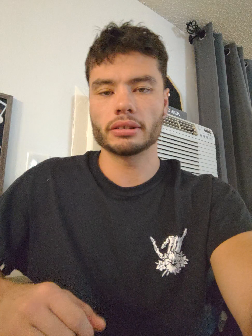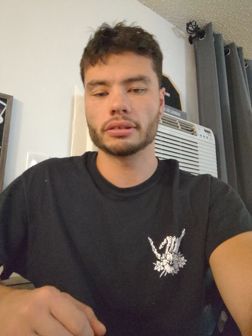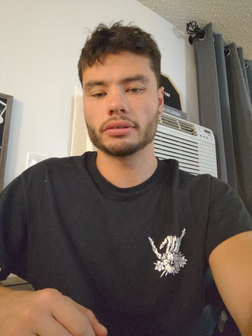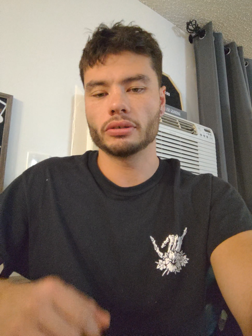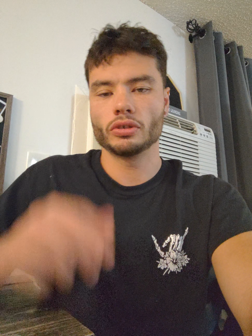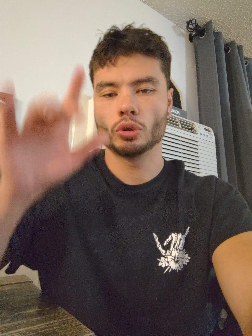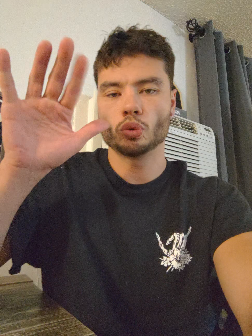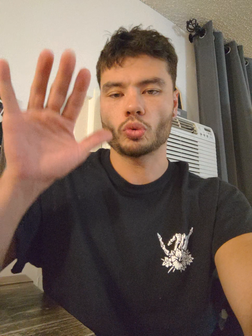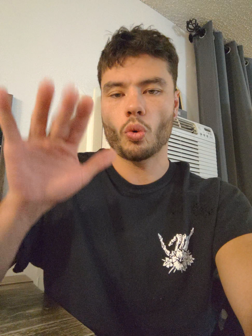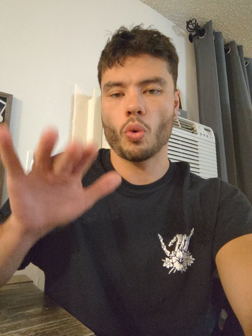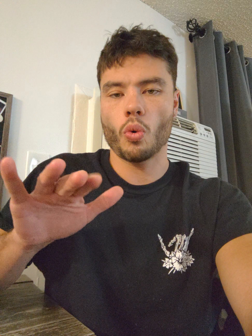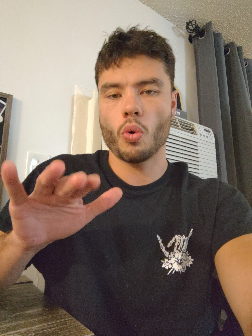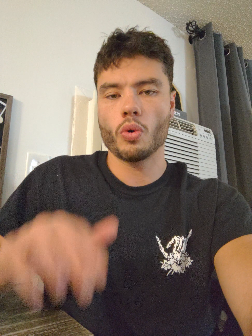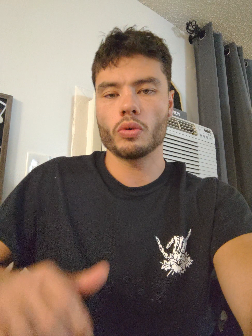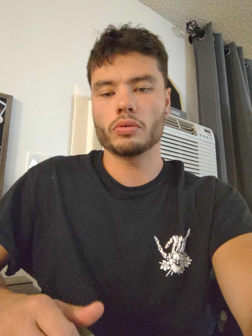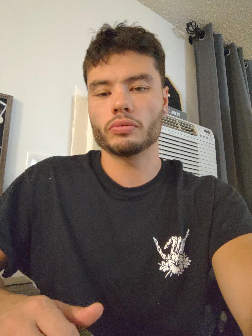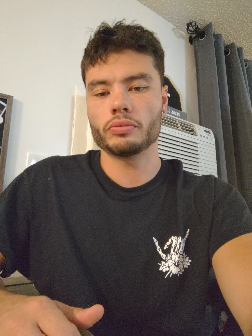snow